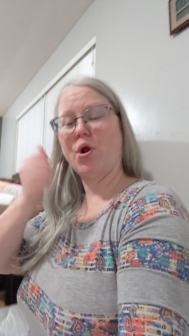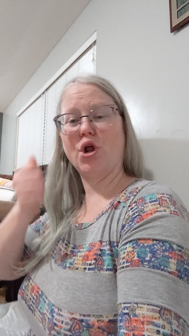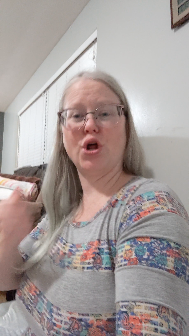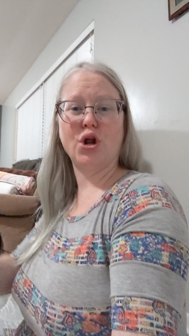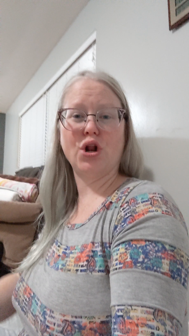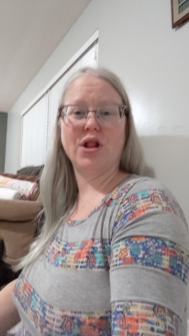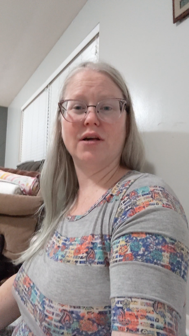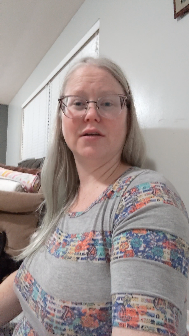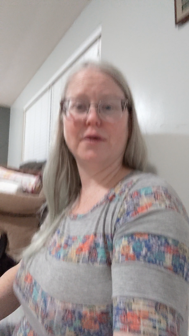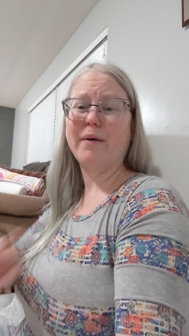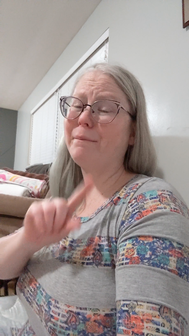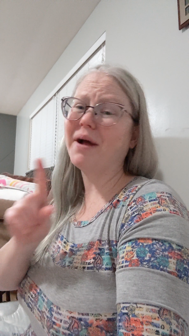but